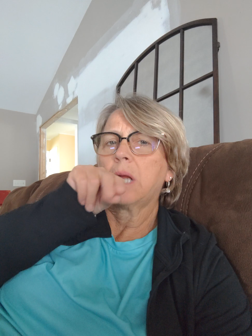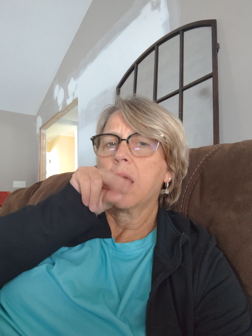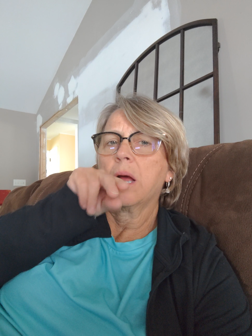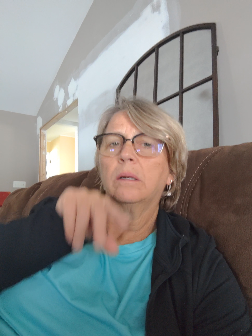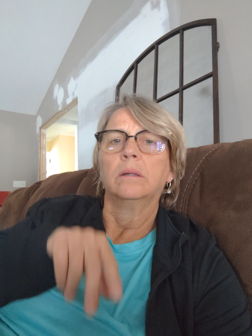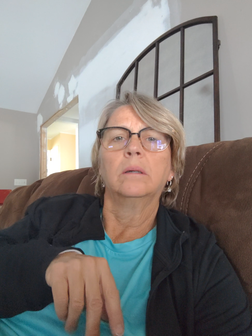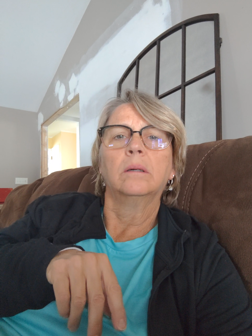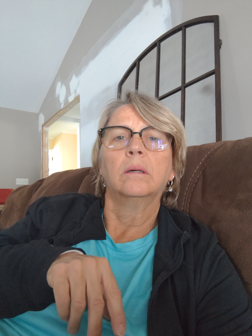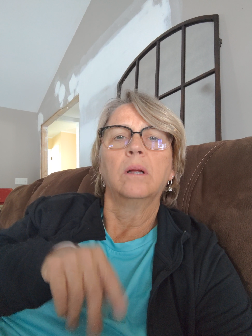duck